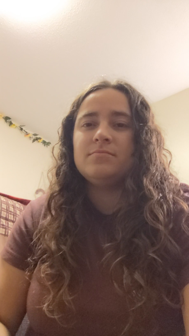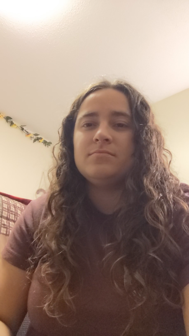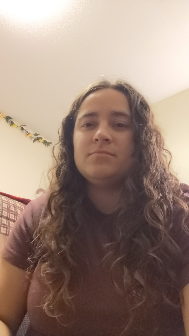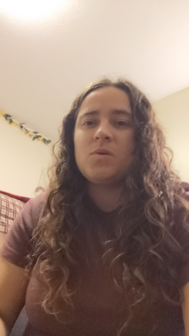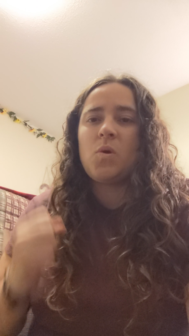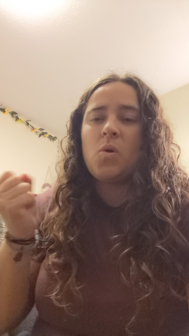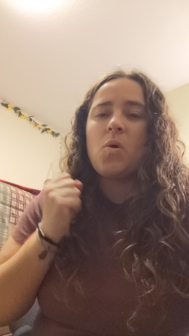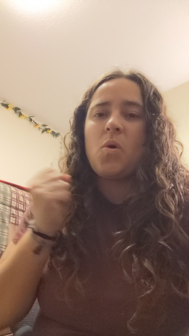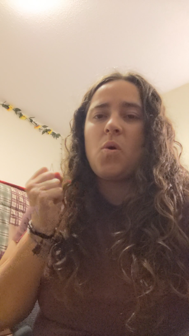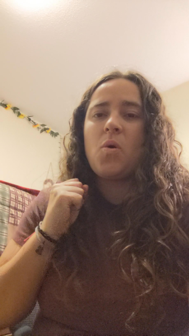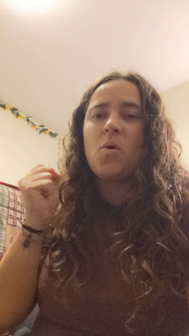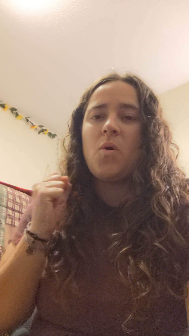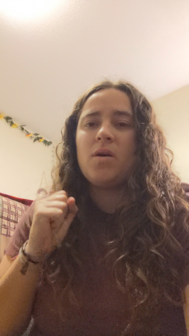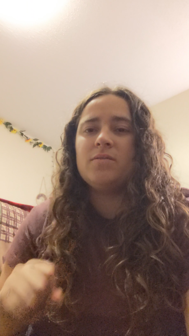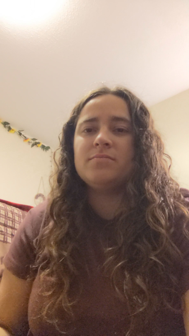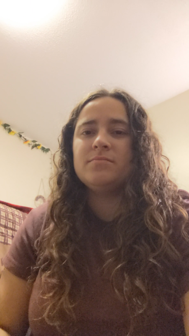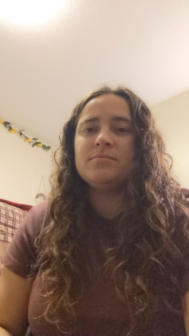cold